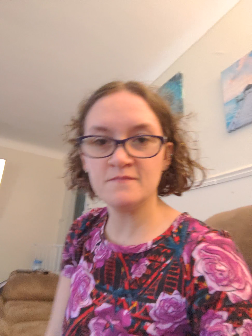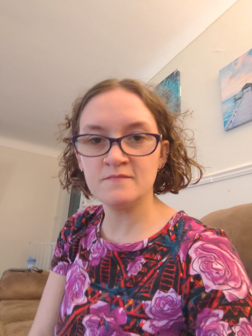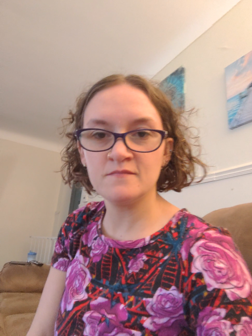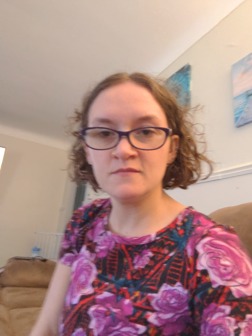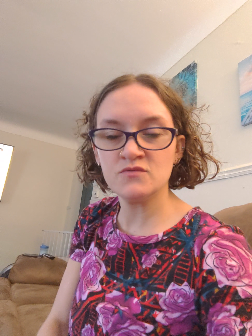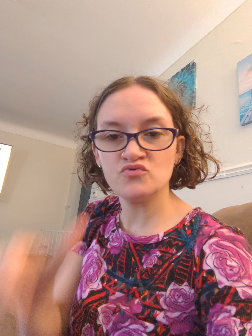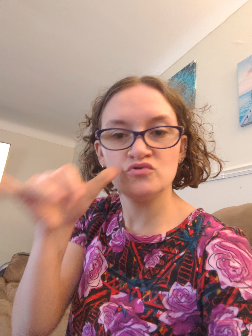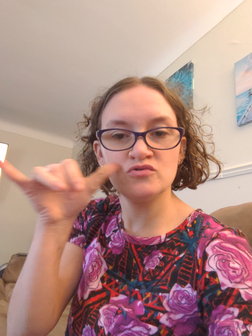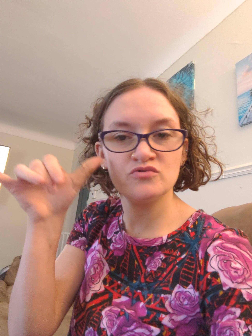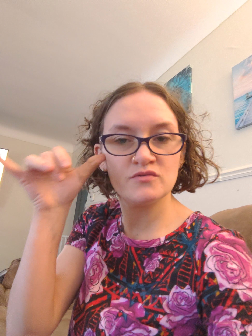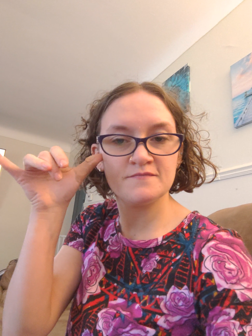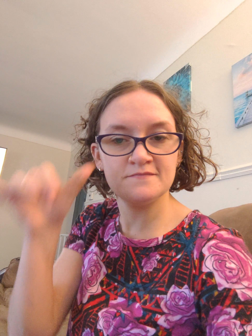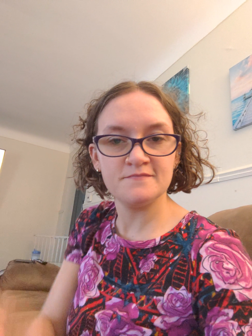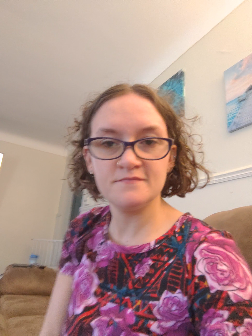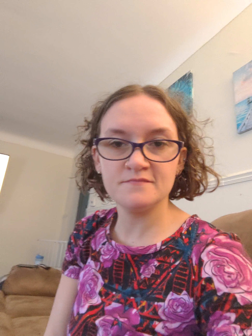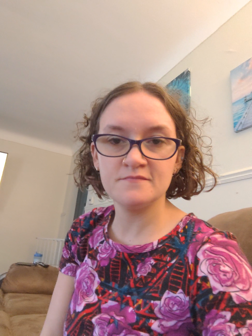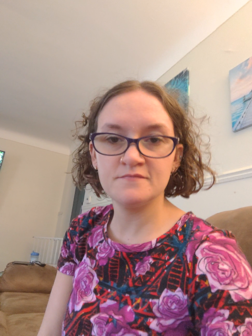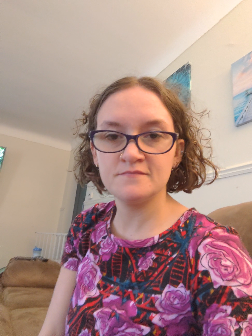yesterday